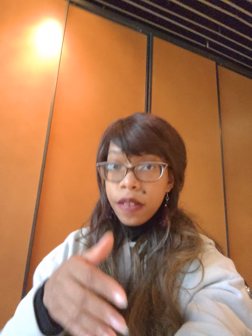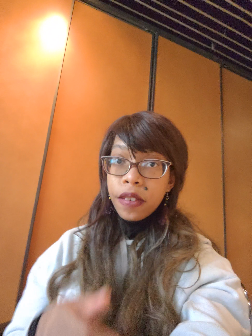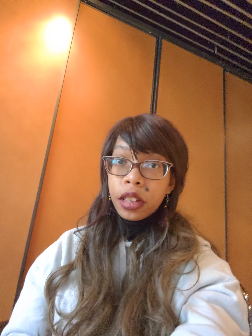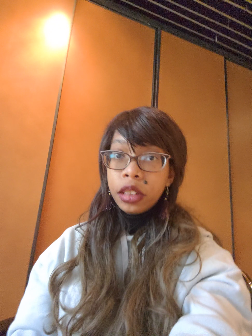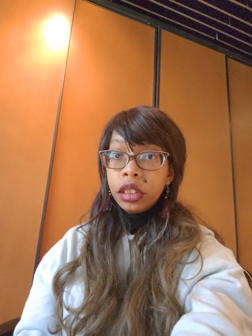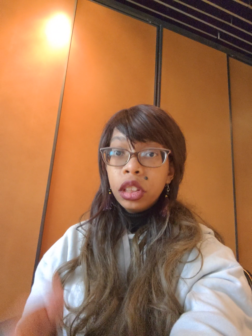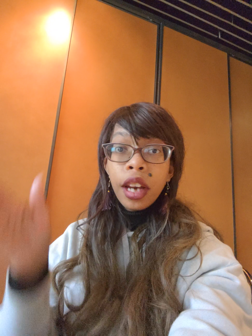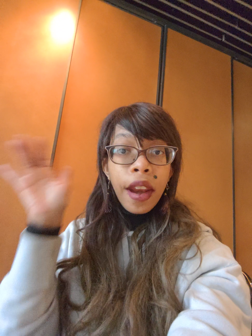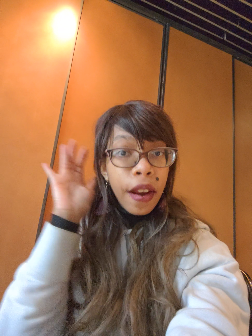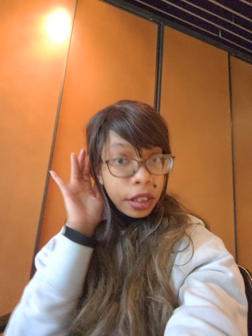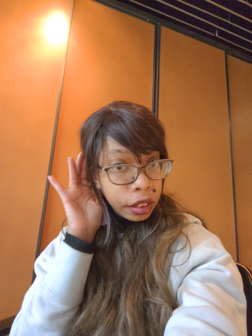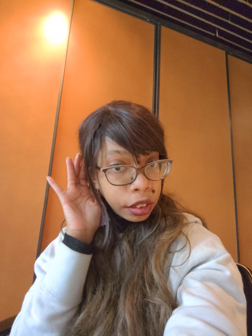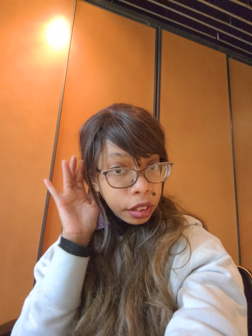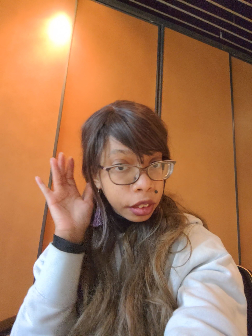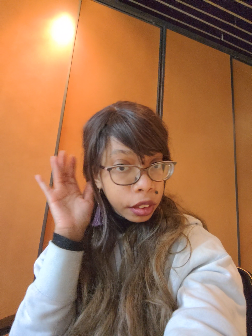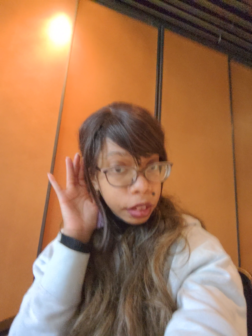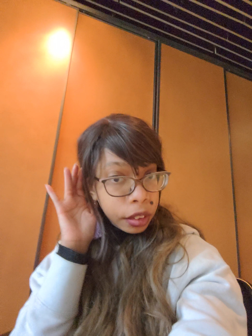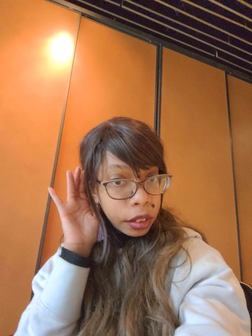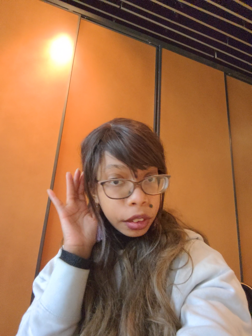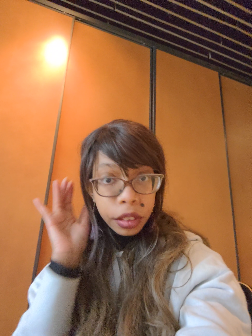listen